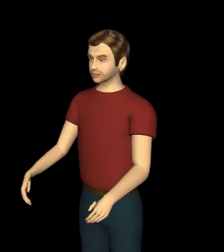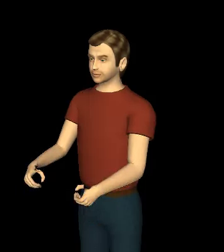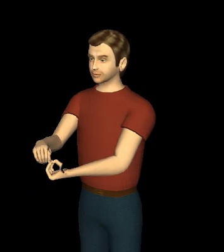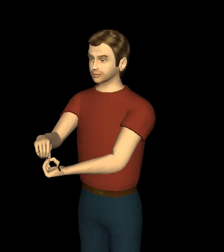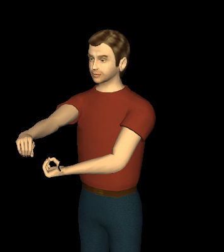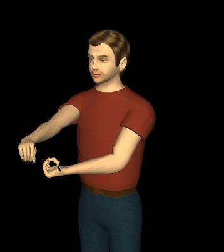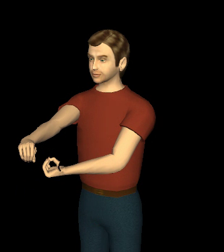مراسل